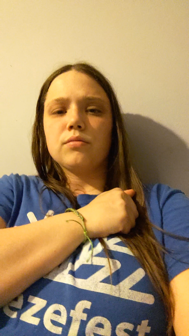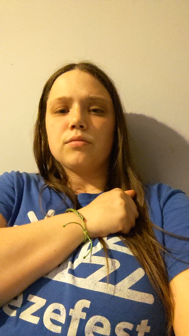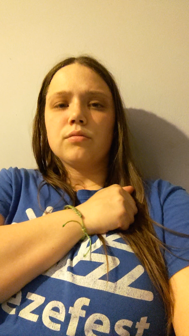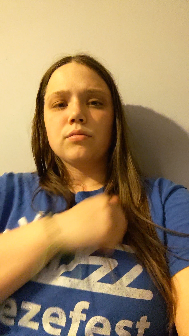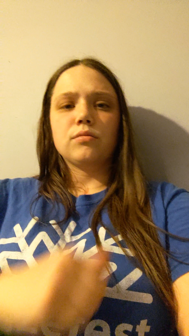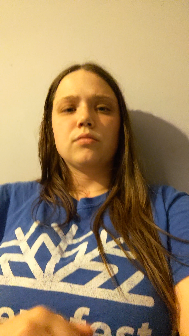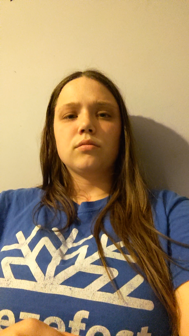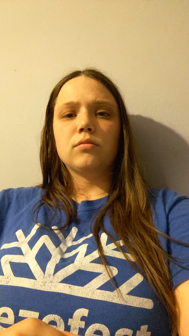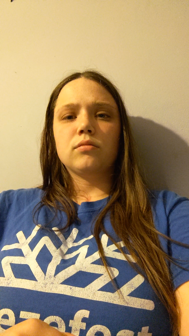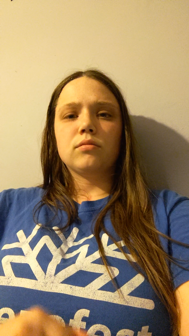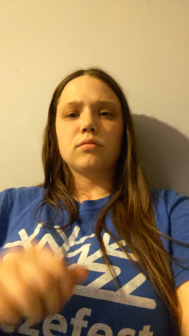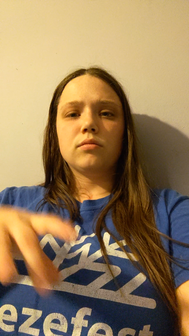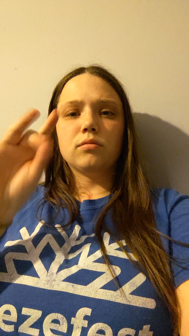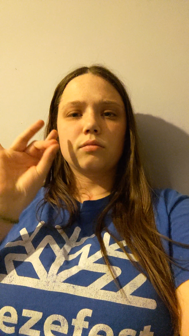pick